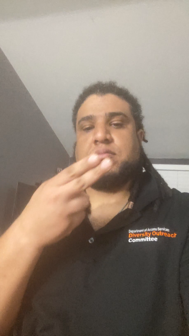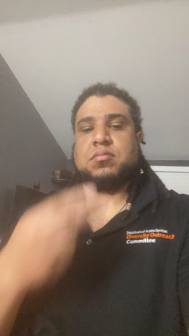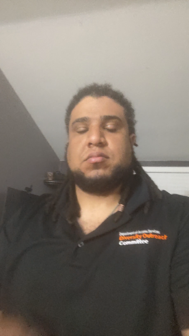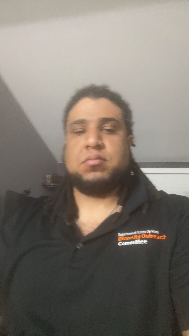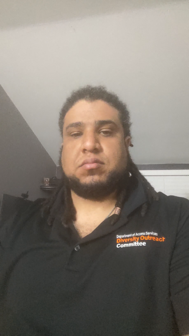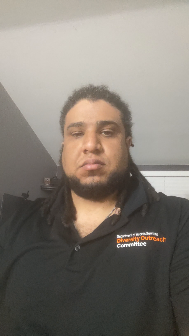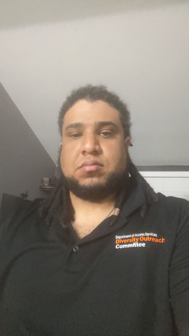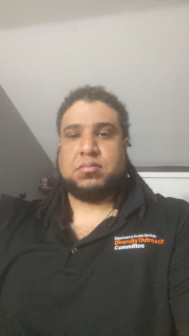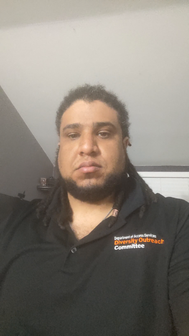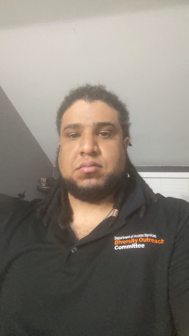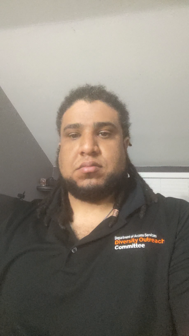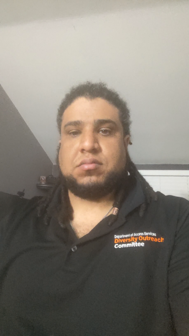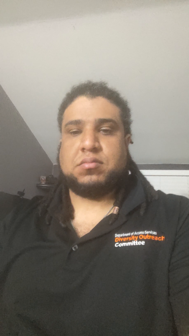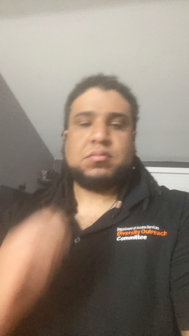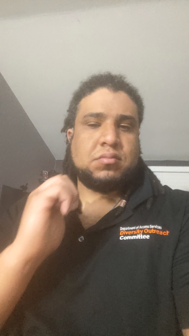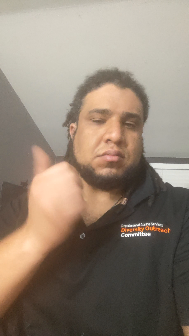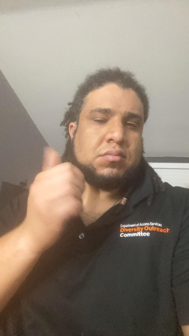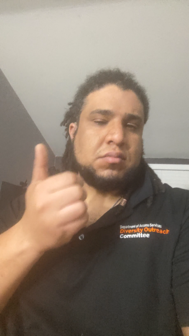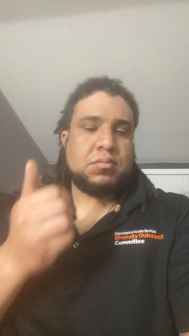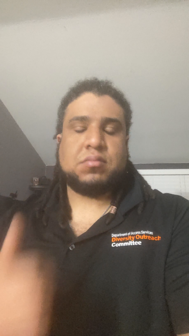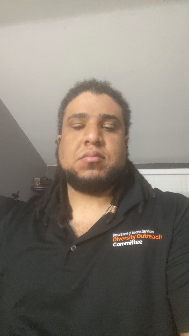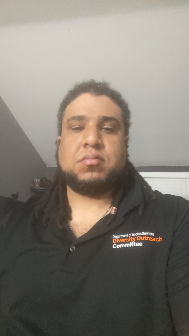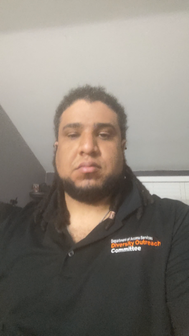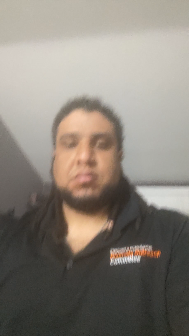how